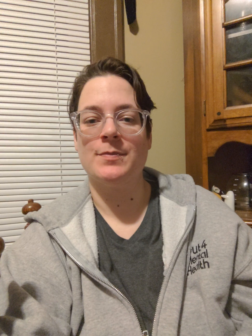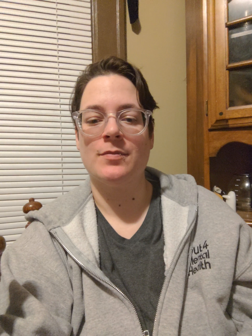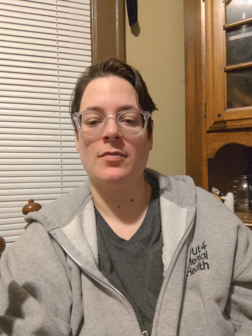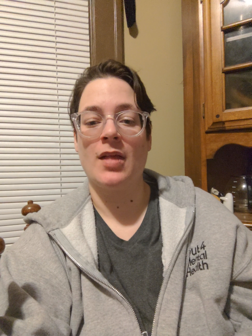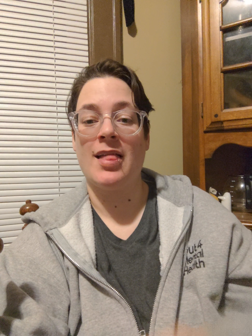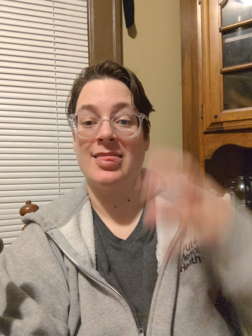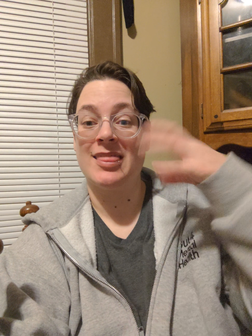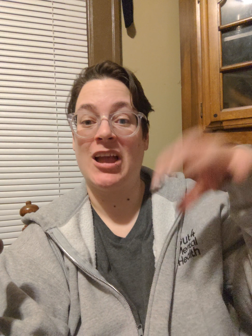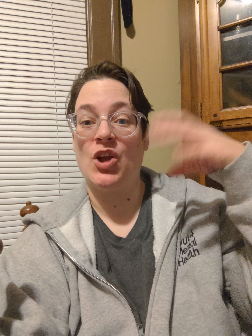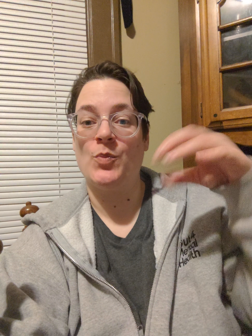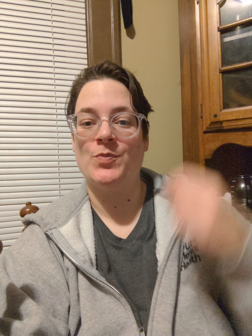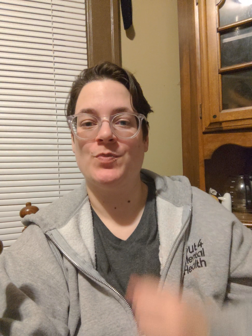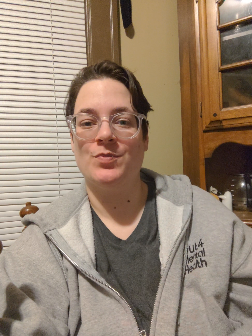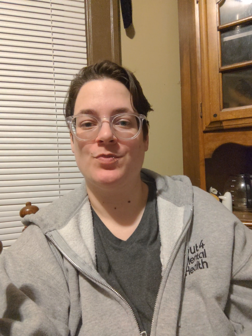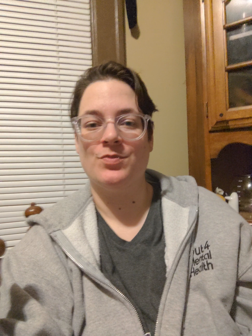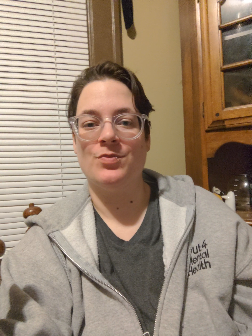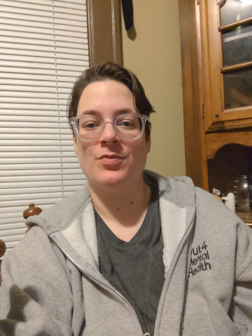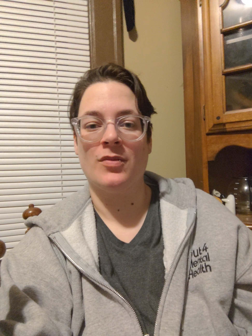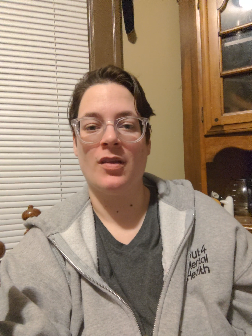cloud